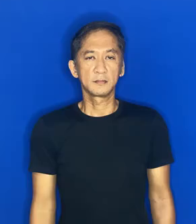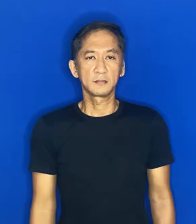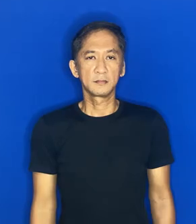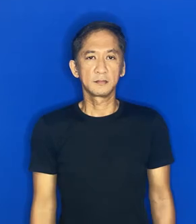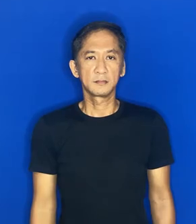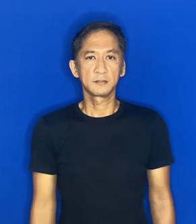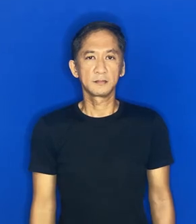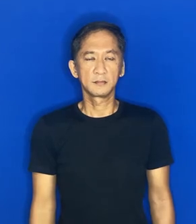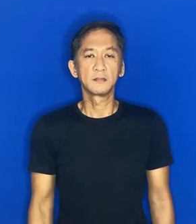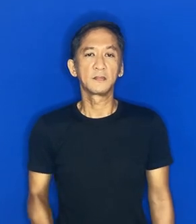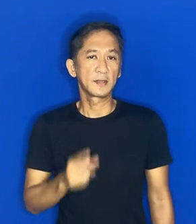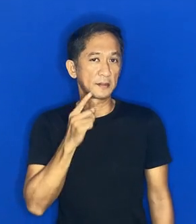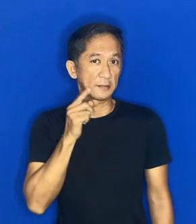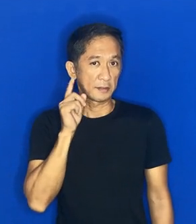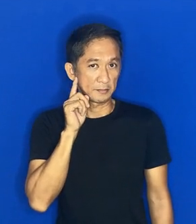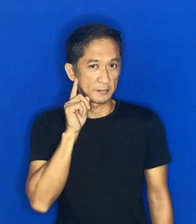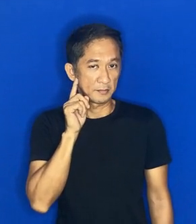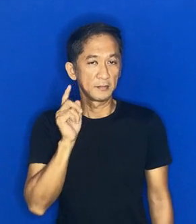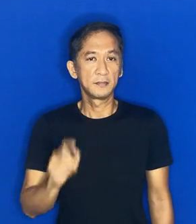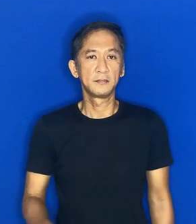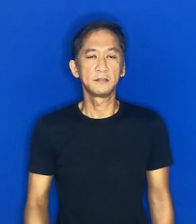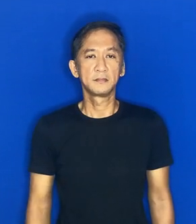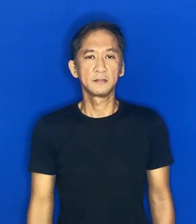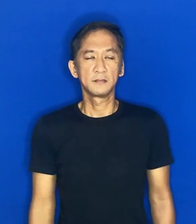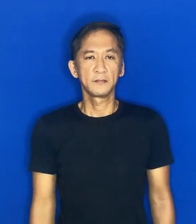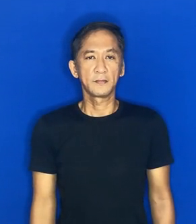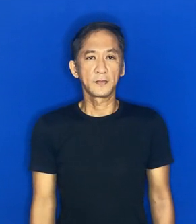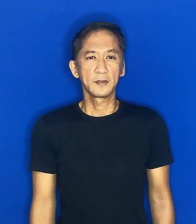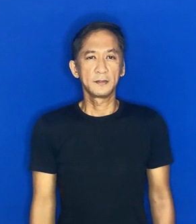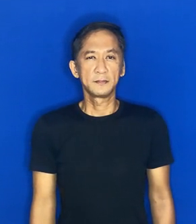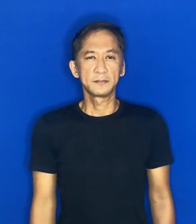deaf